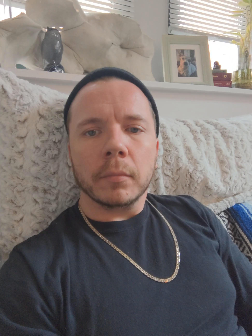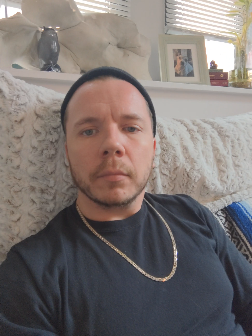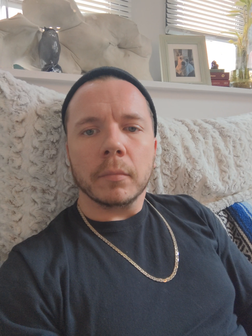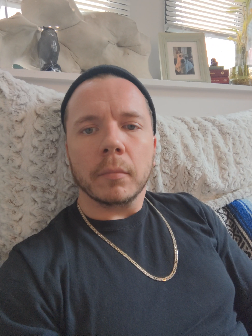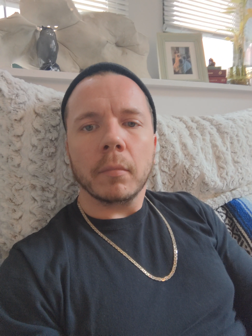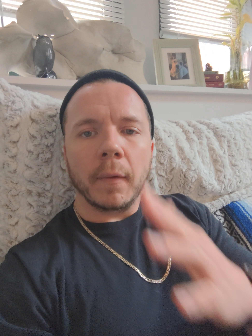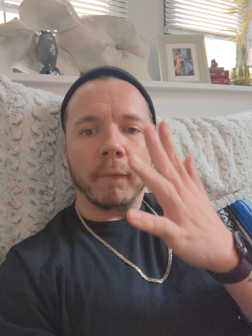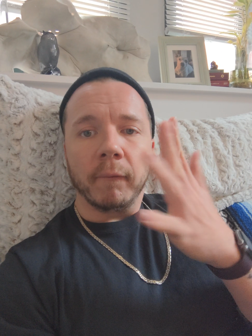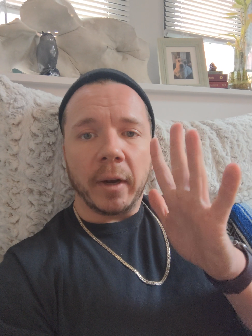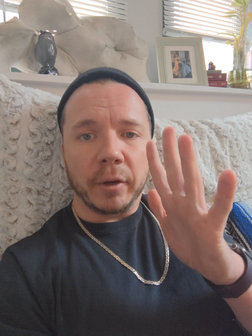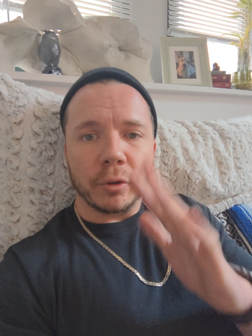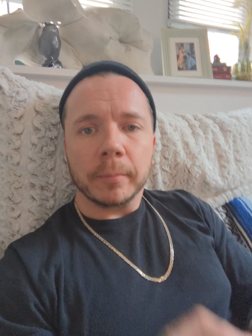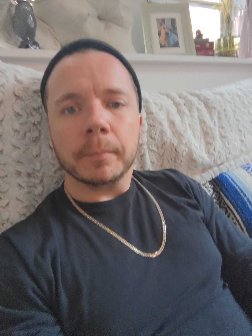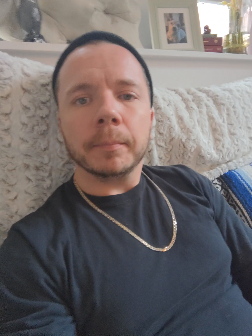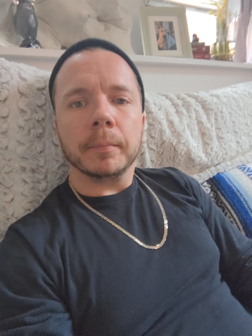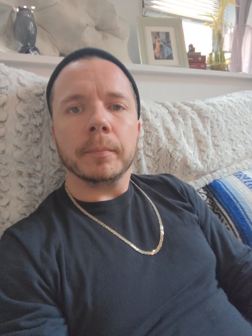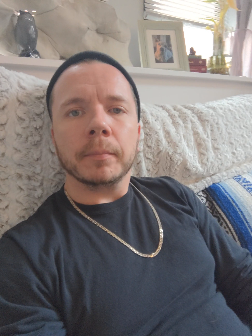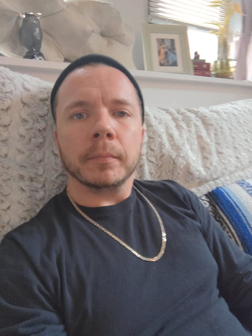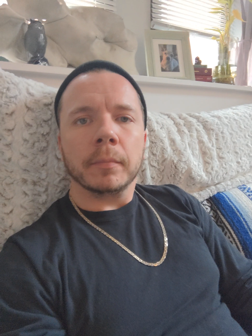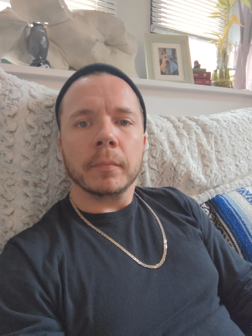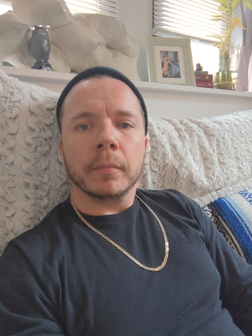finish